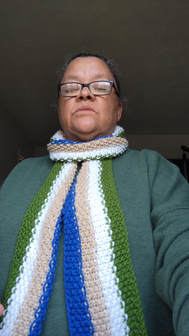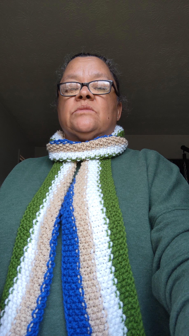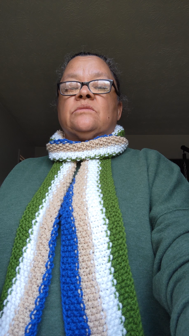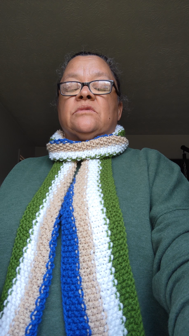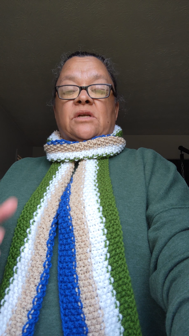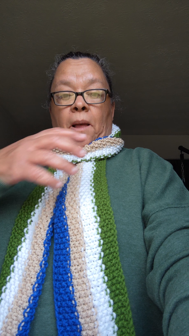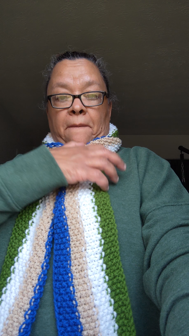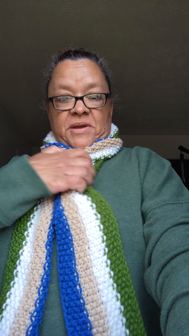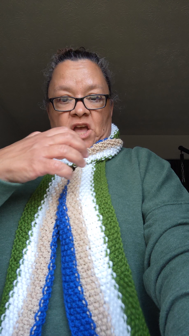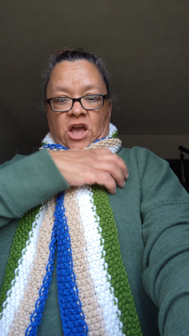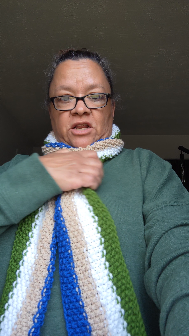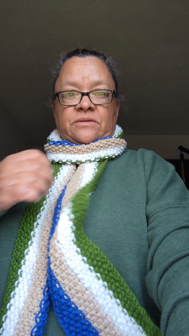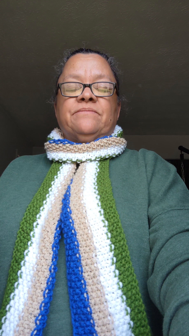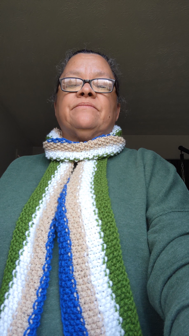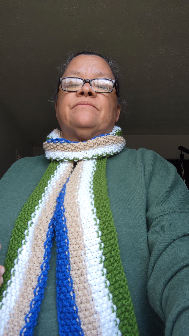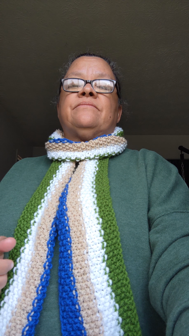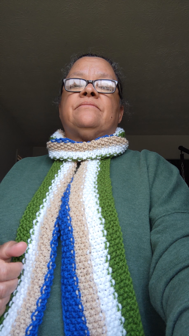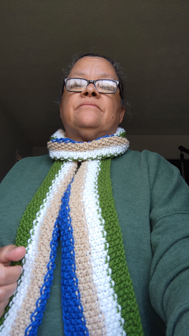bear